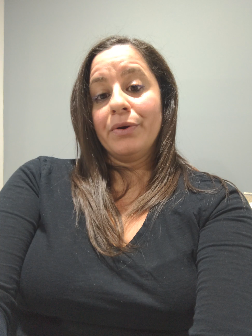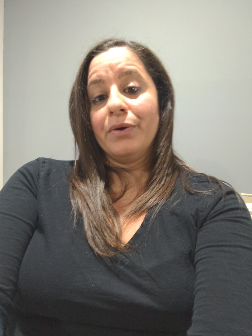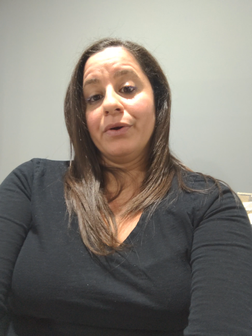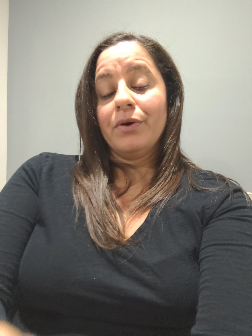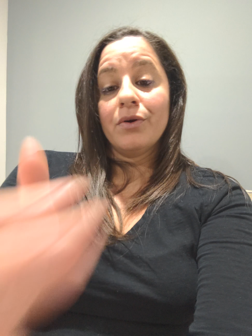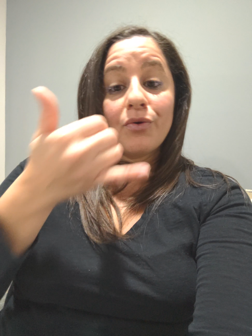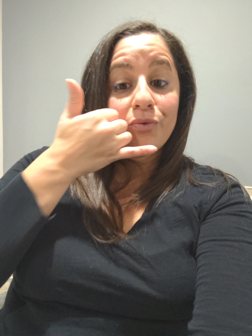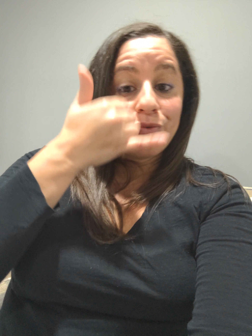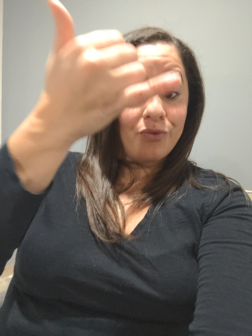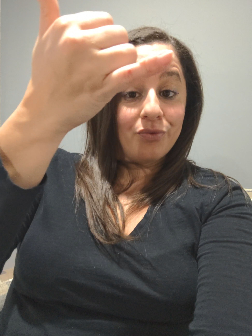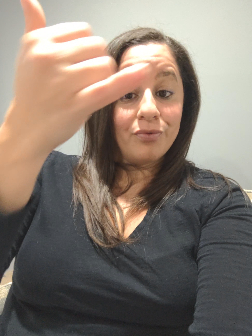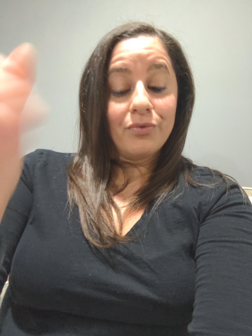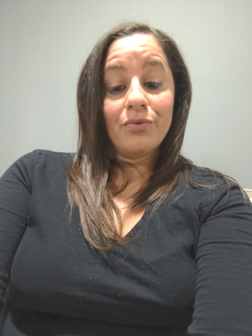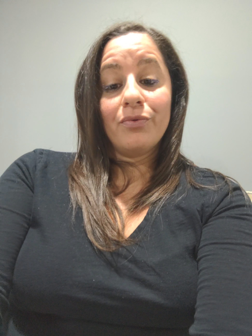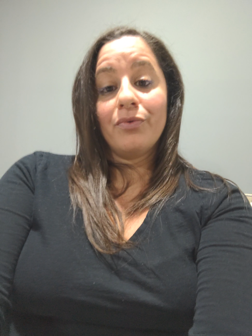call on the phone